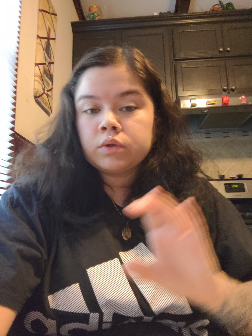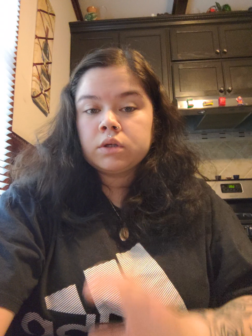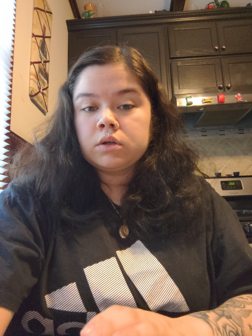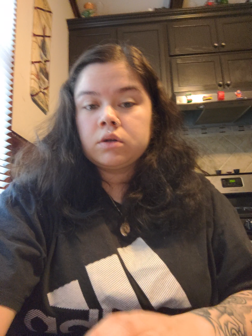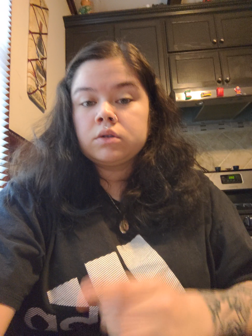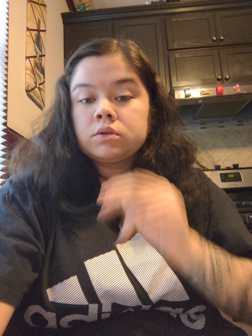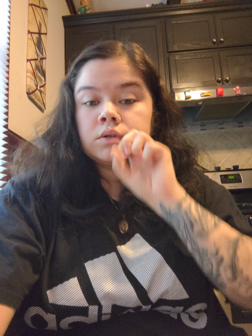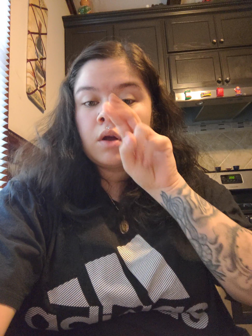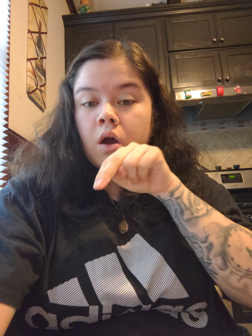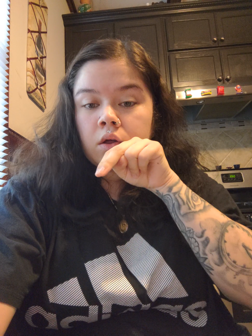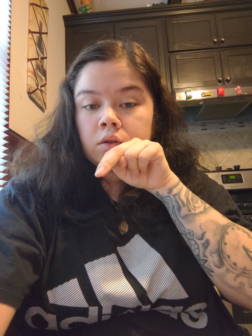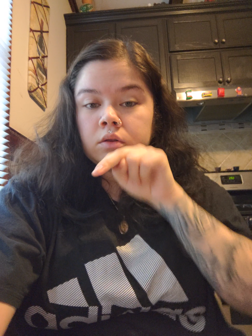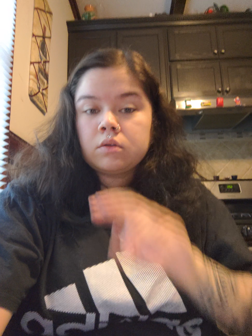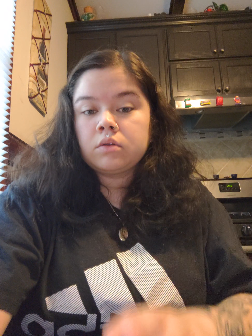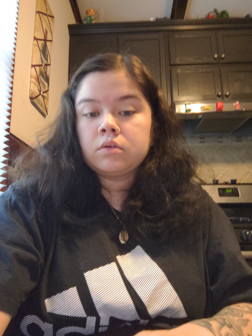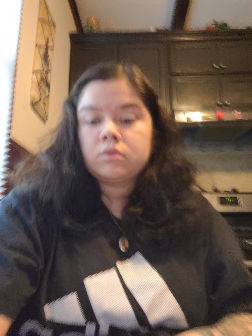tongue